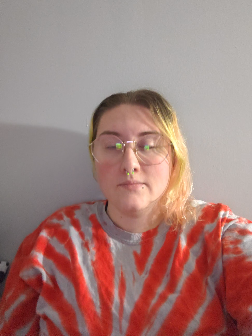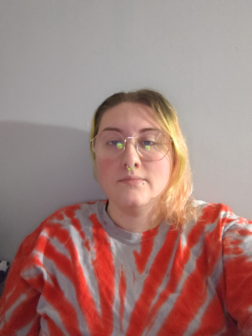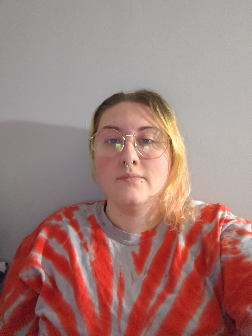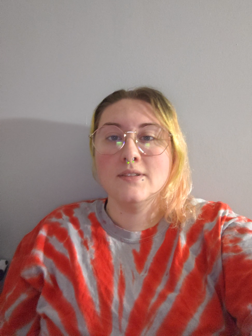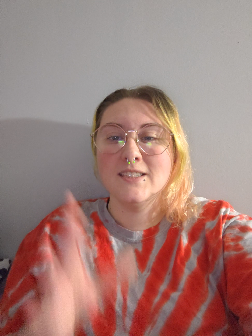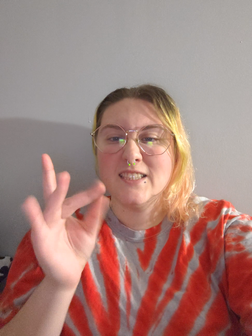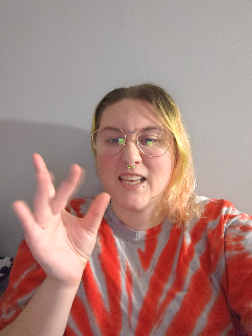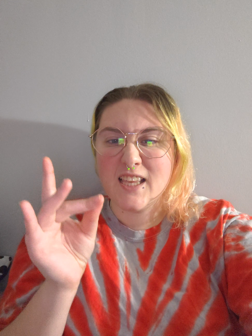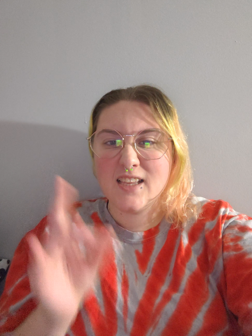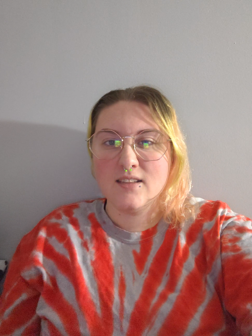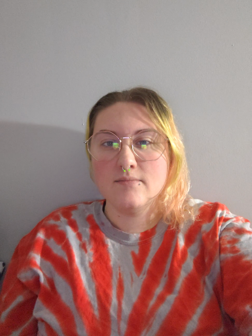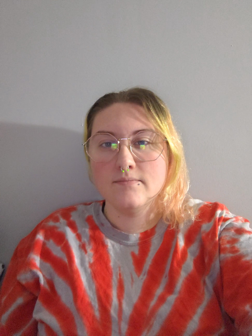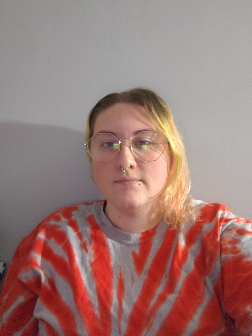sticky